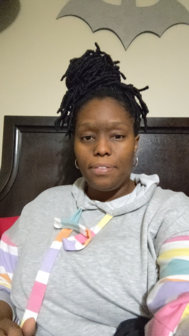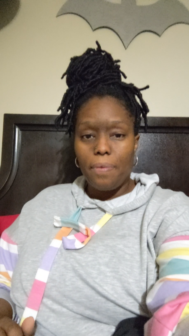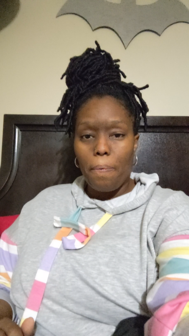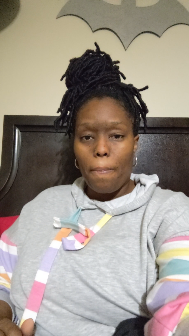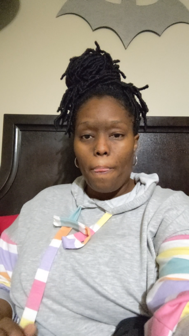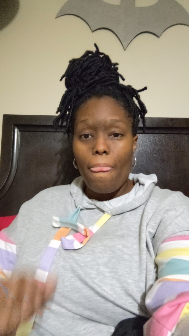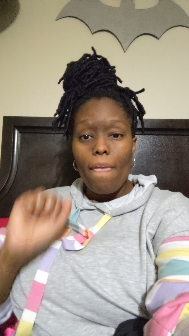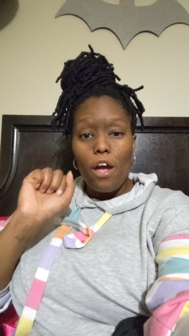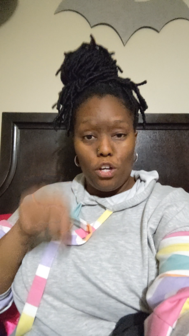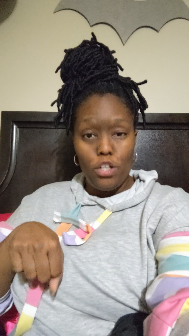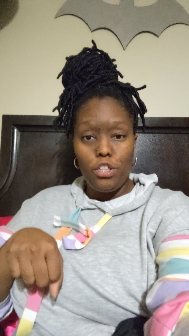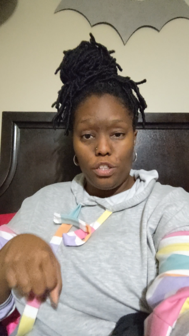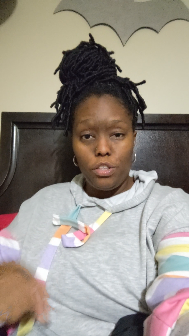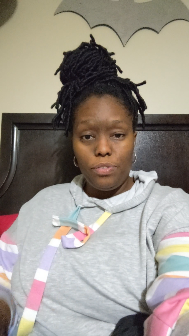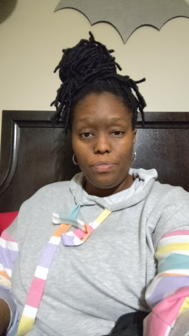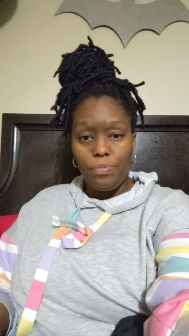could